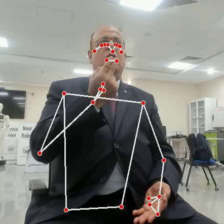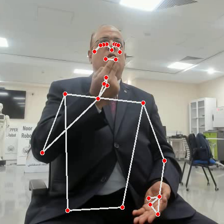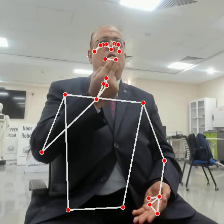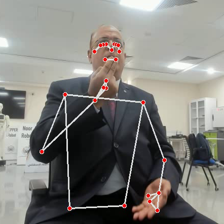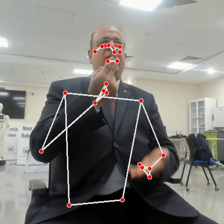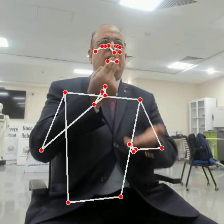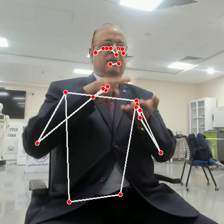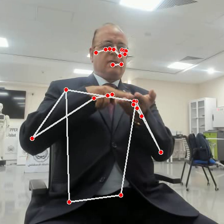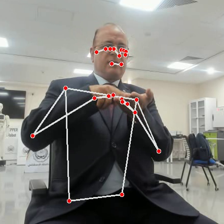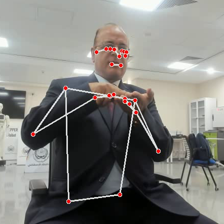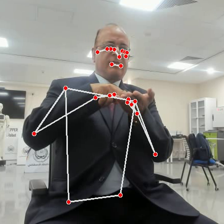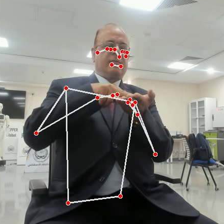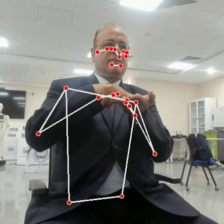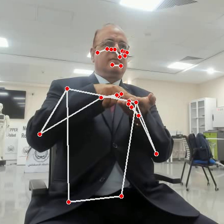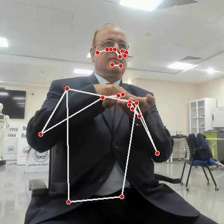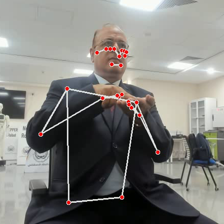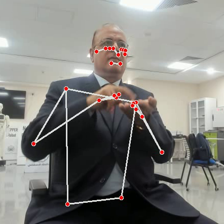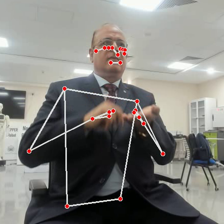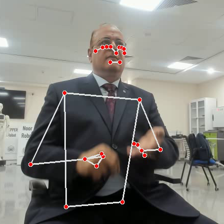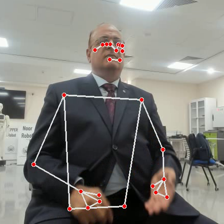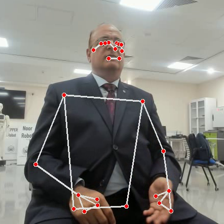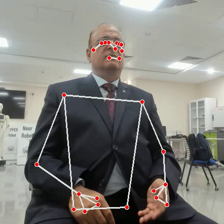gomma